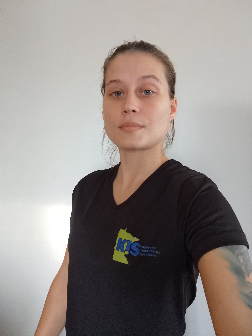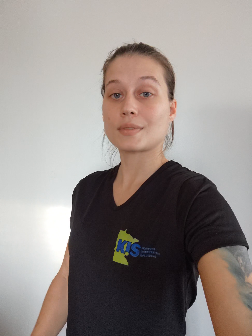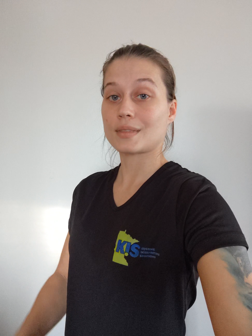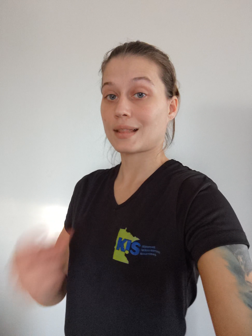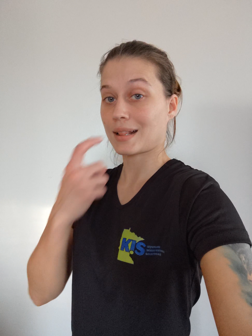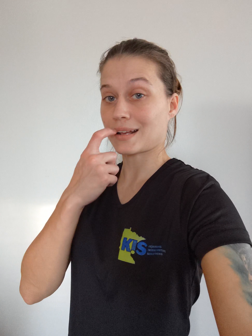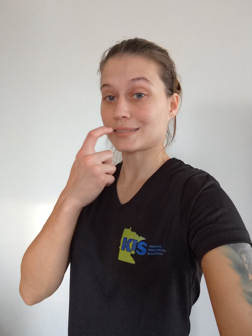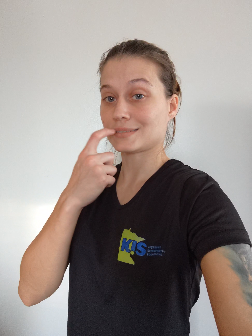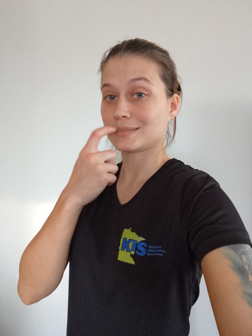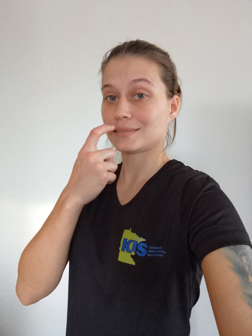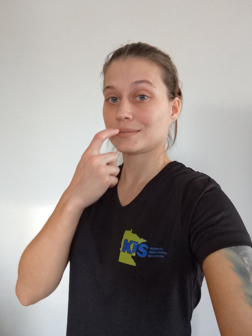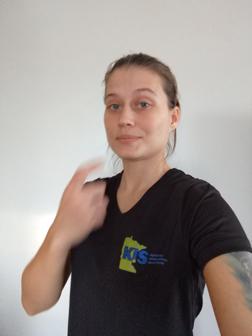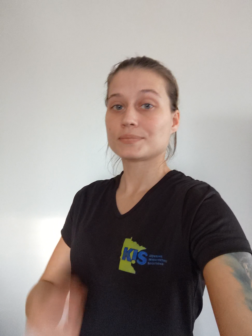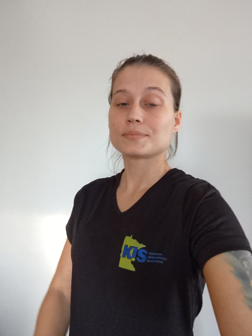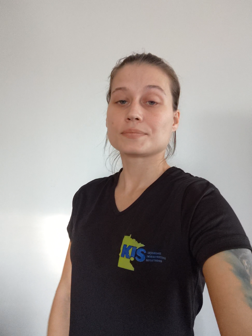window